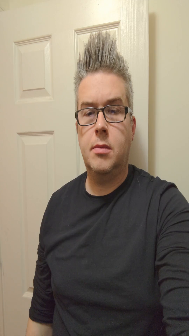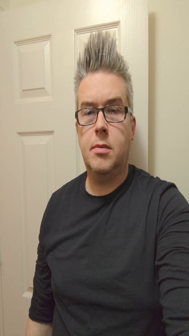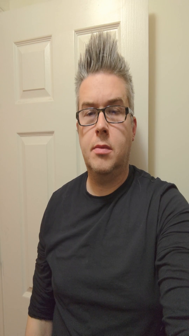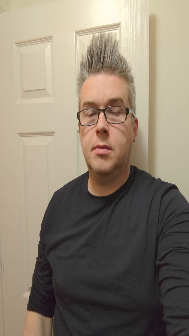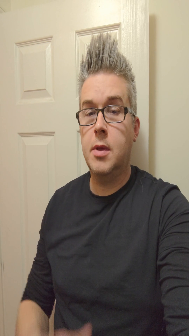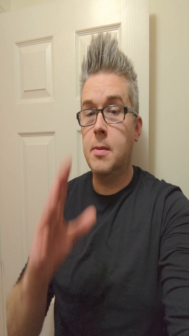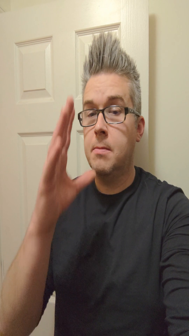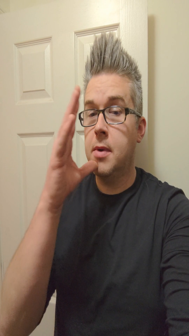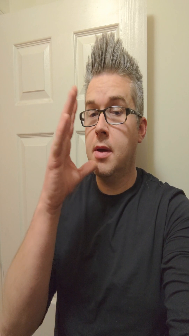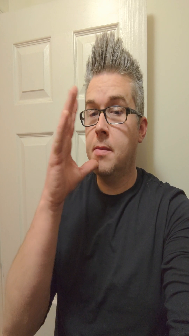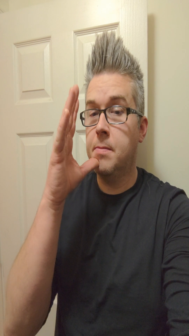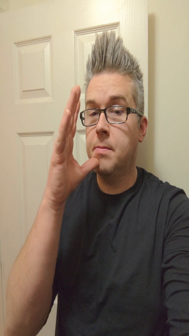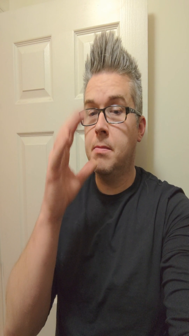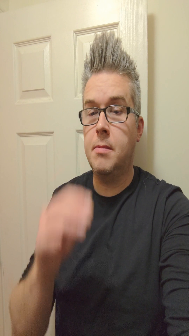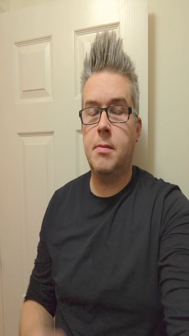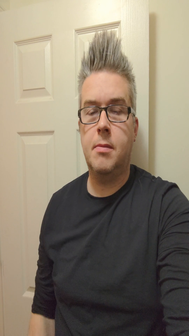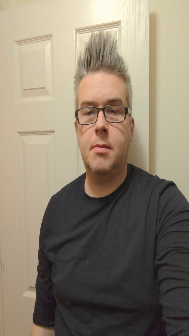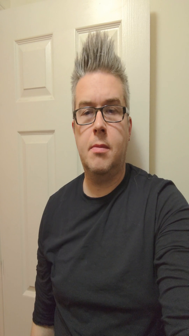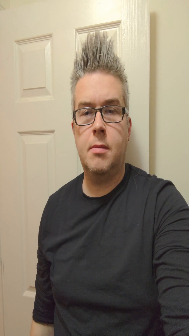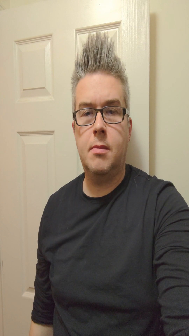mom